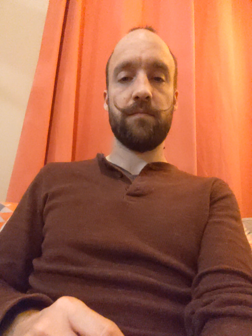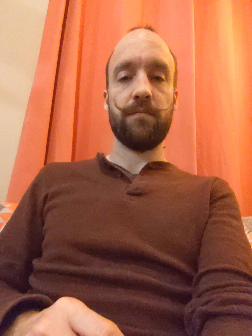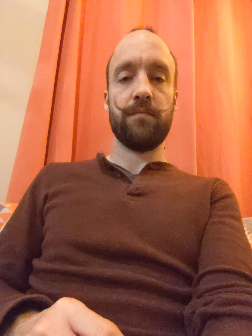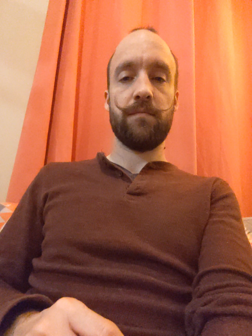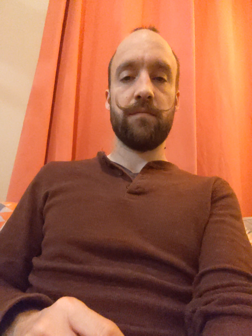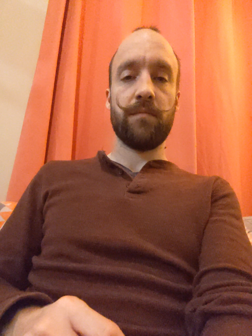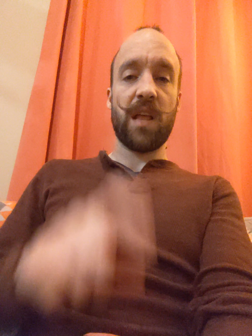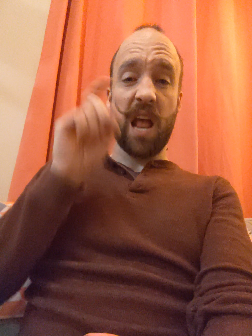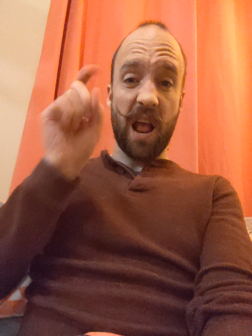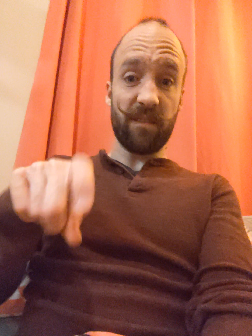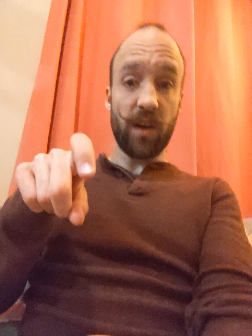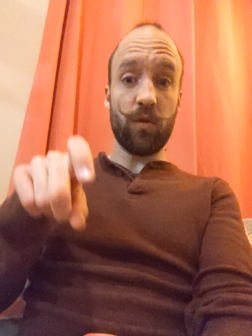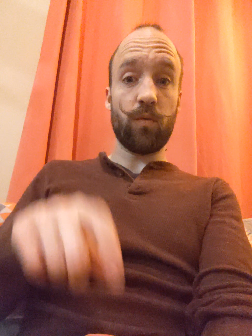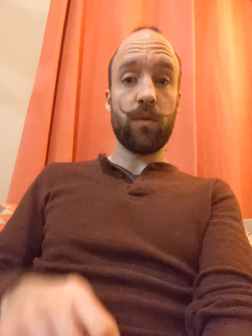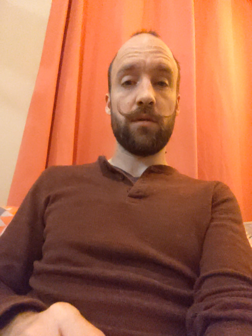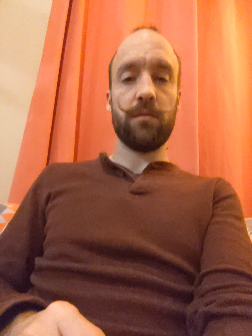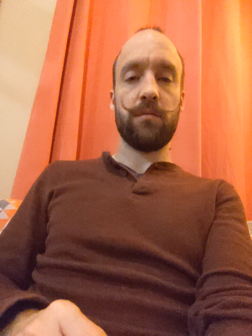have to